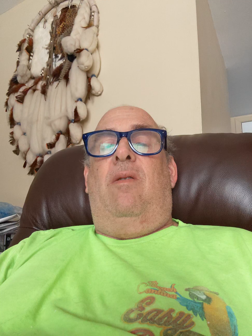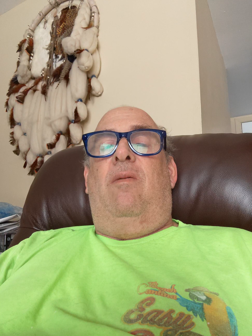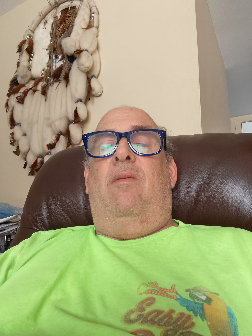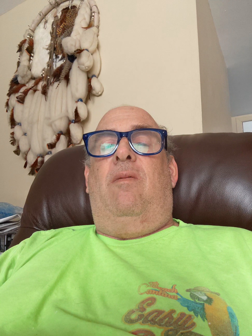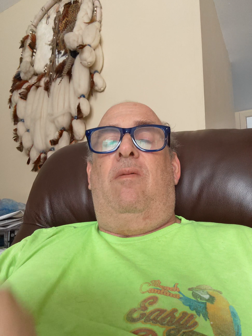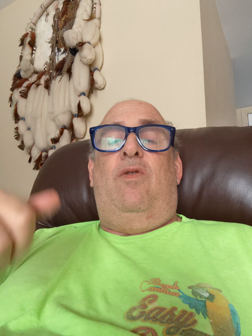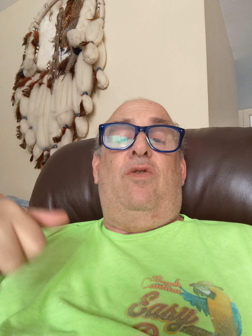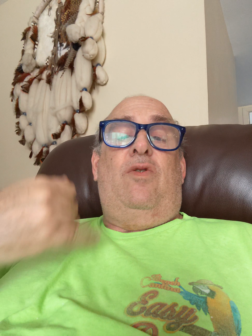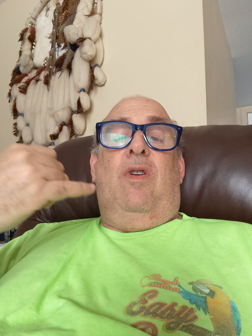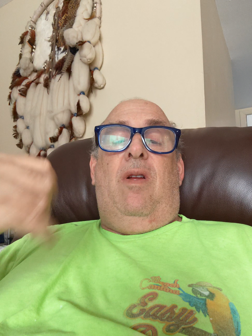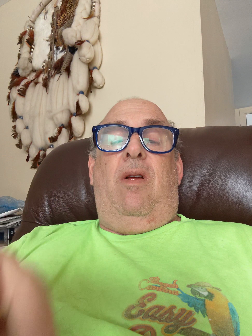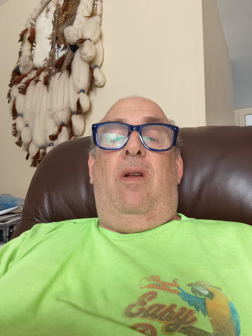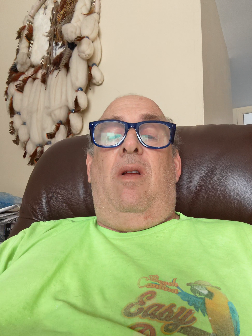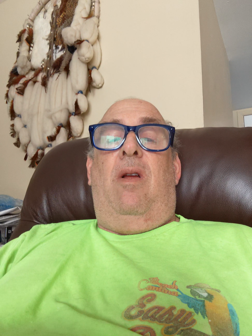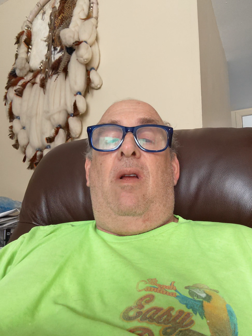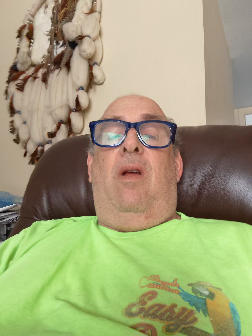jacket